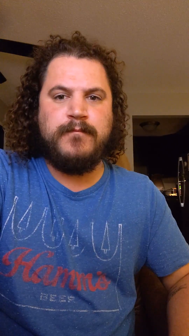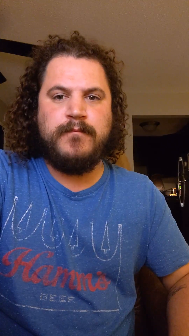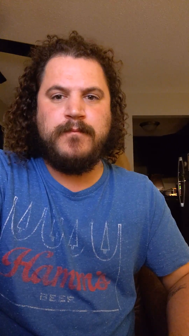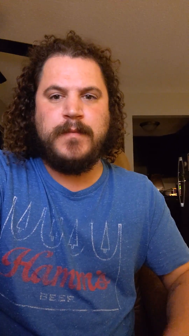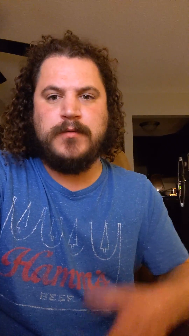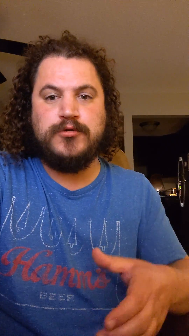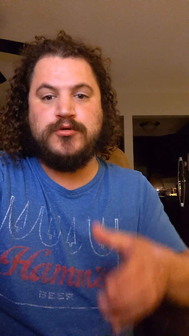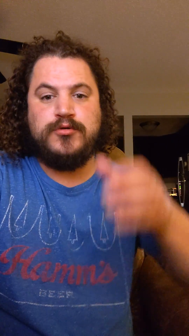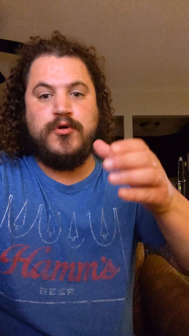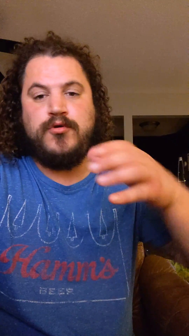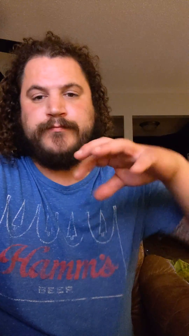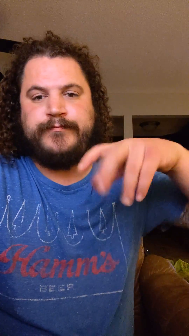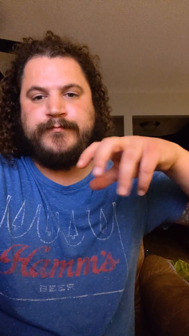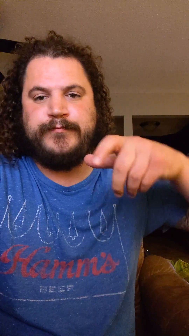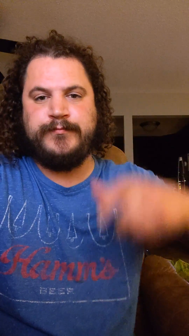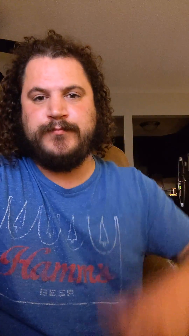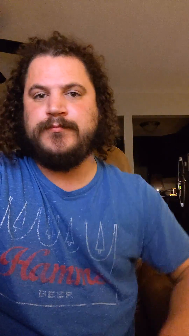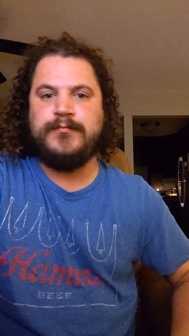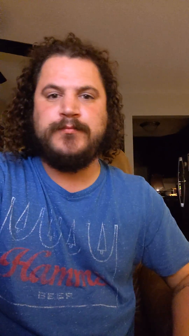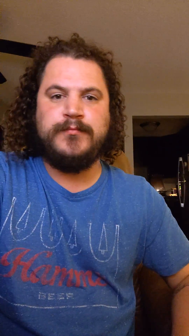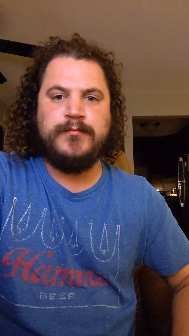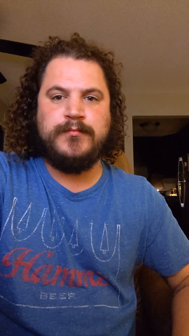jar